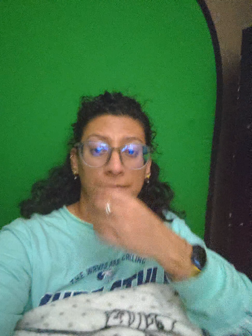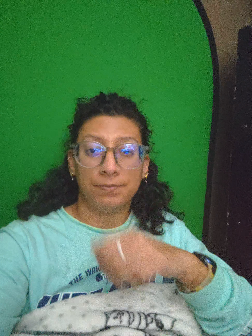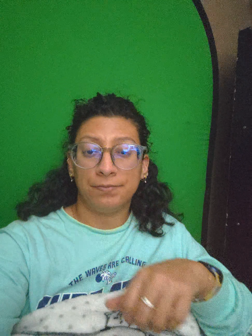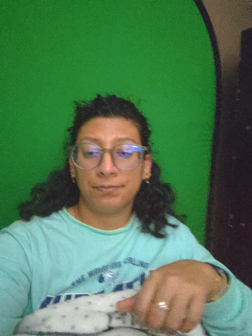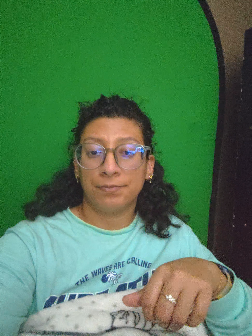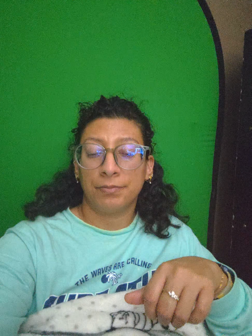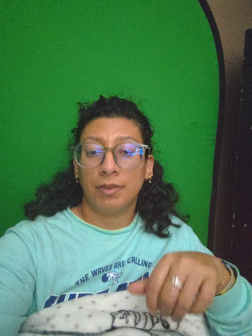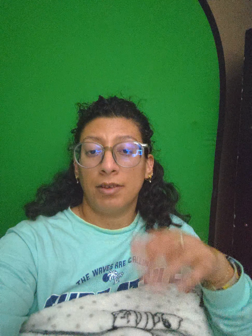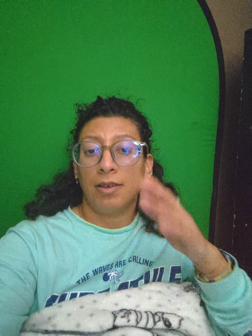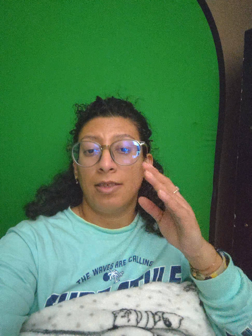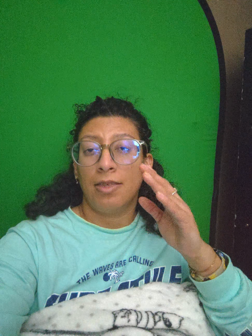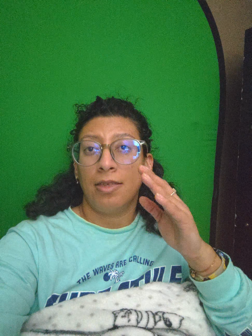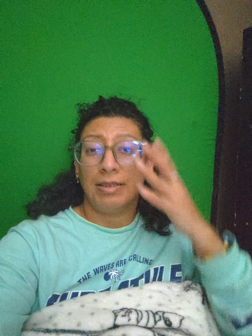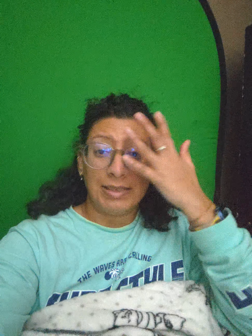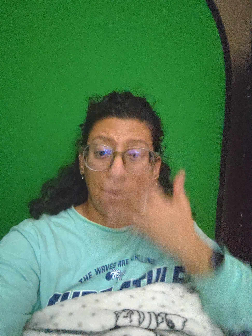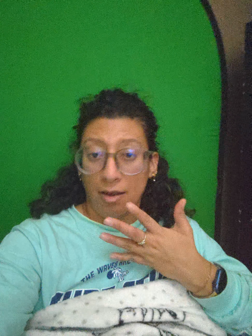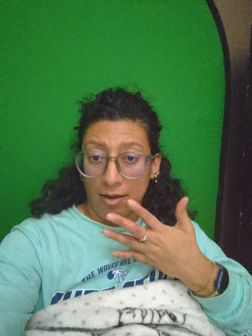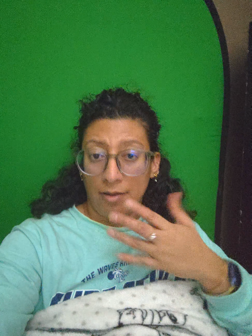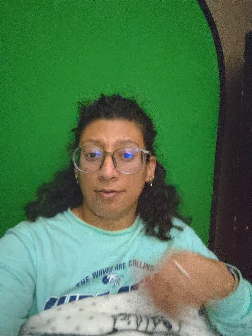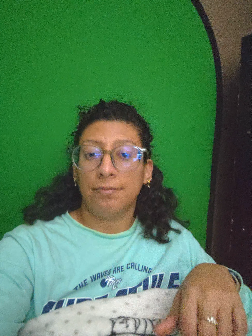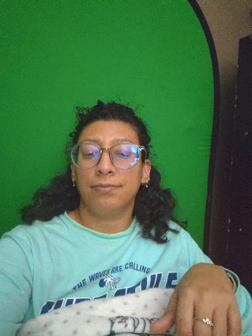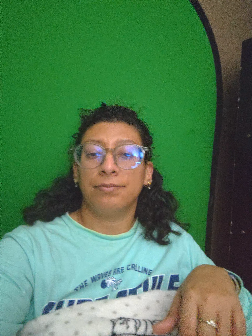sad